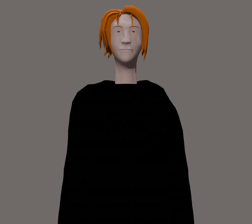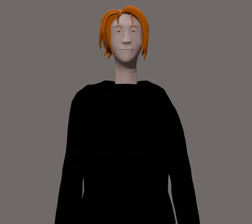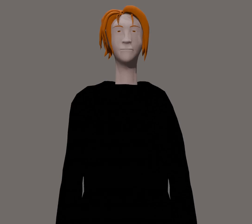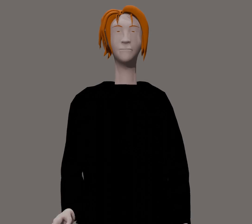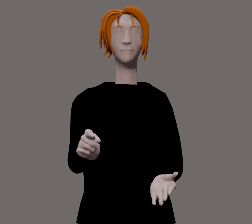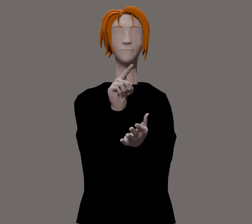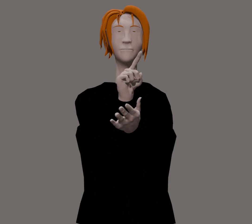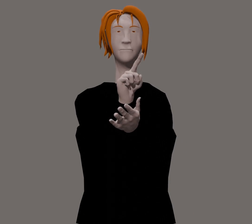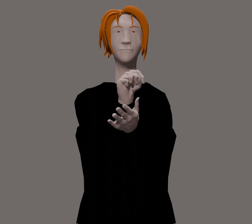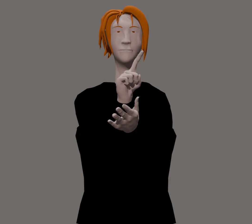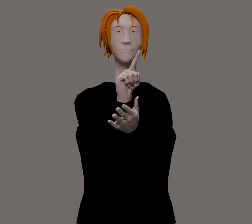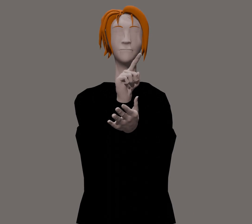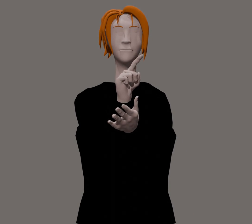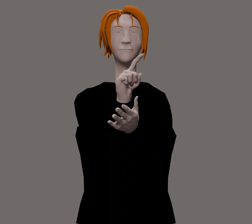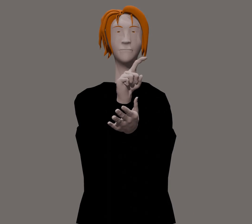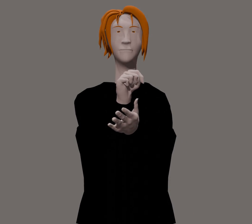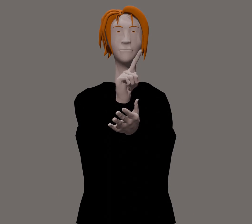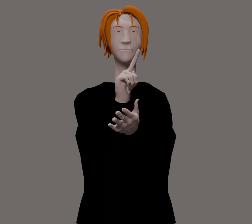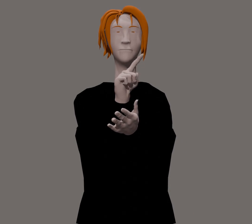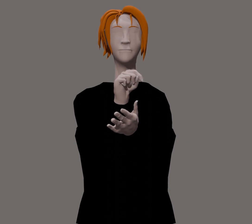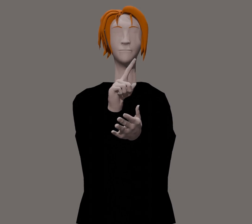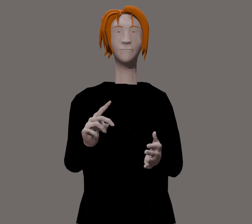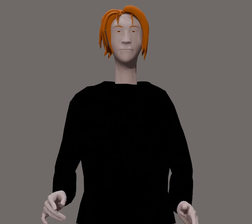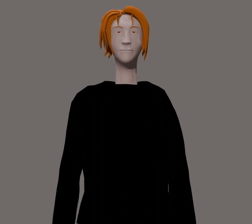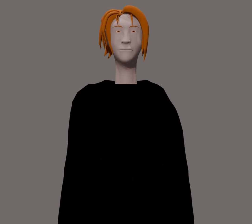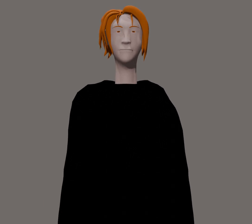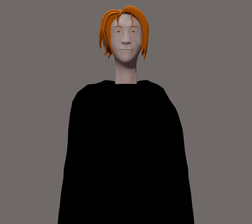Click Multiple